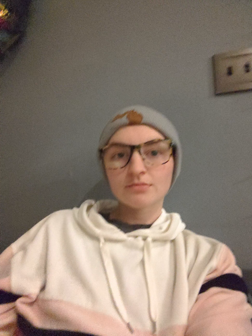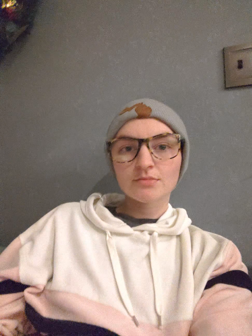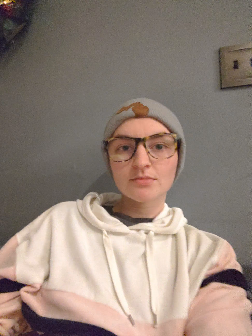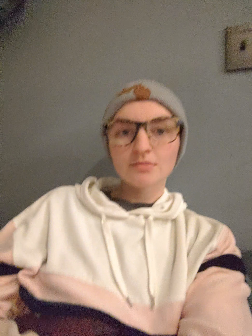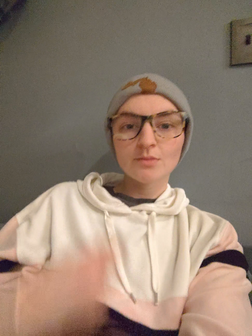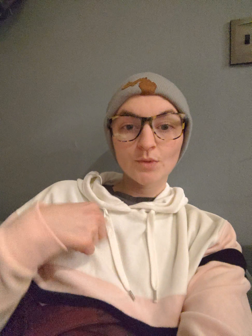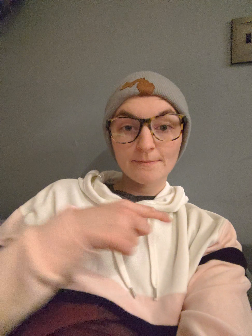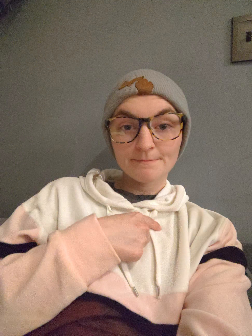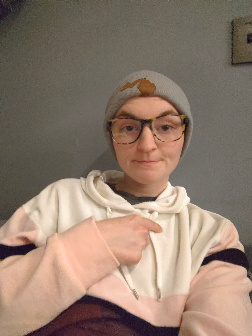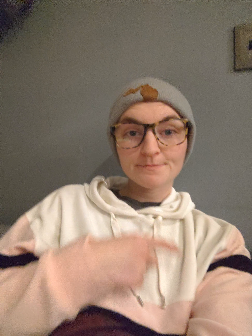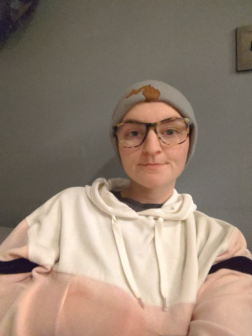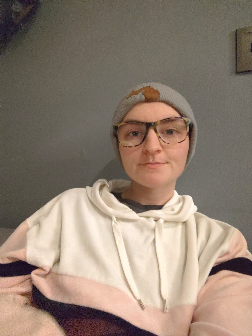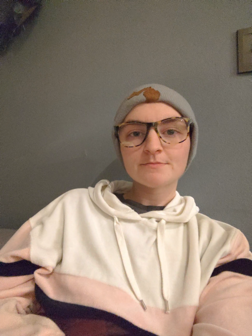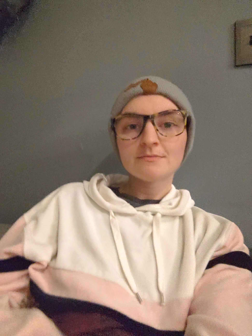we